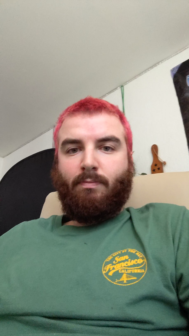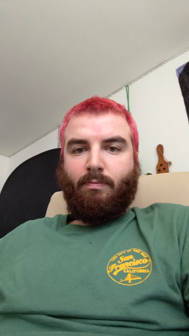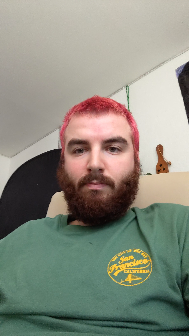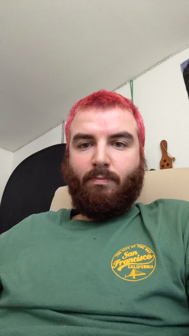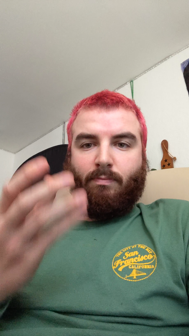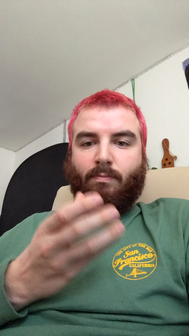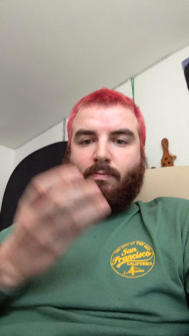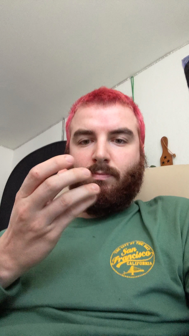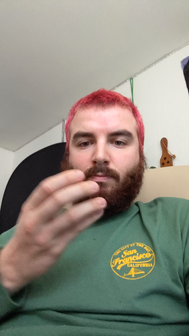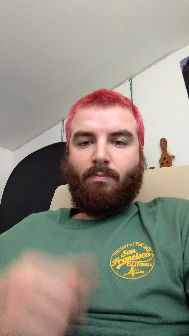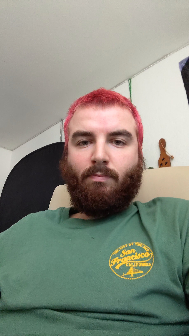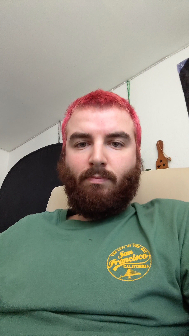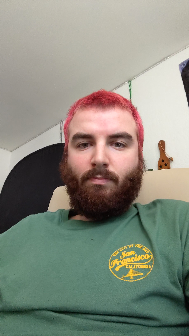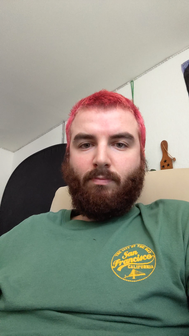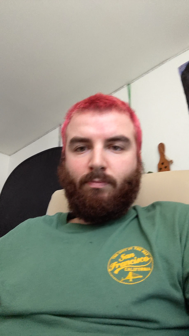shake